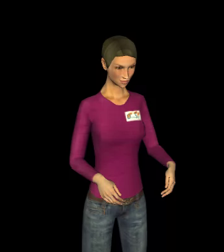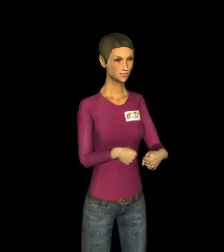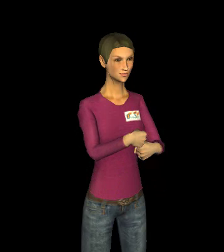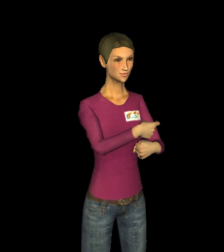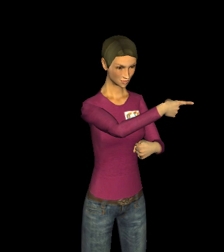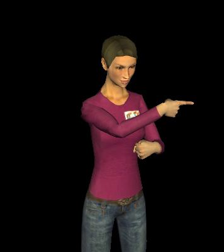يتخلص من